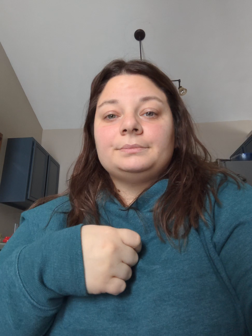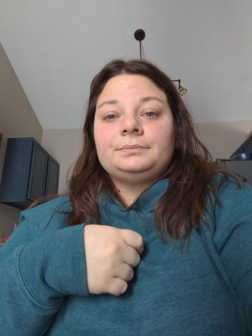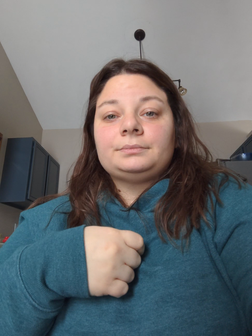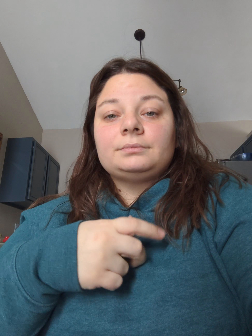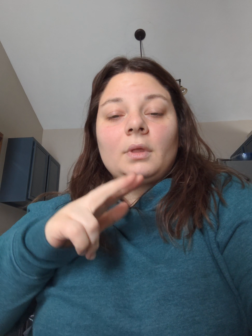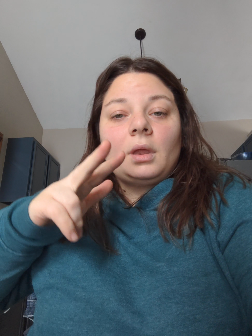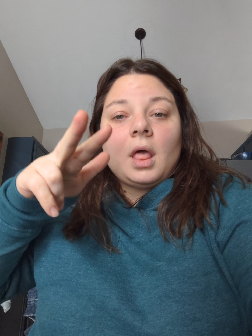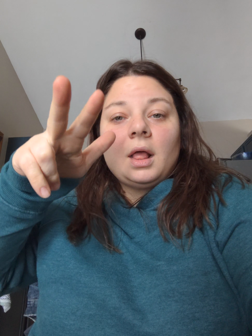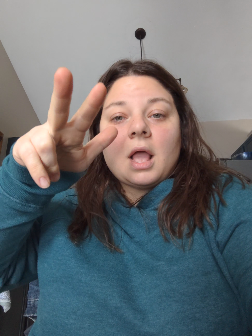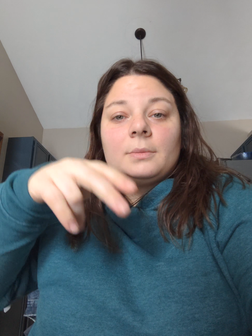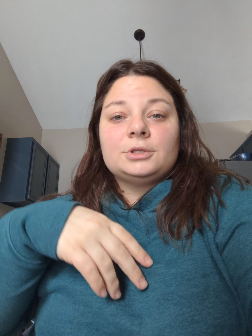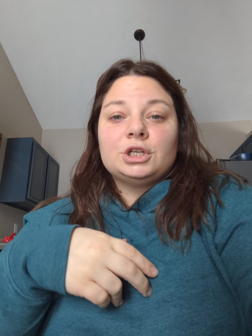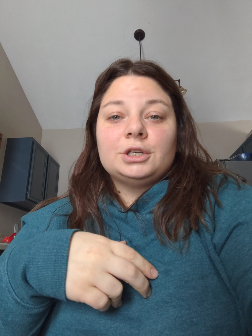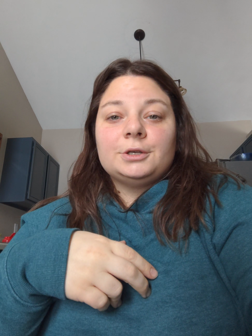helicopter